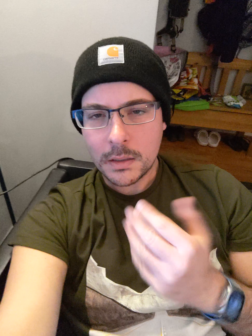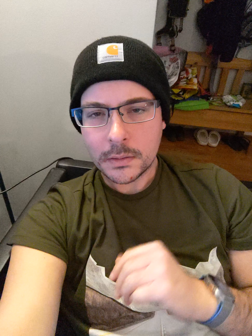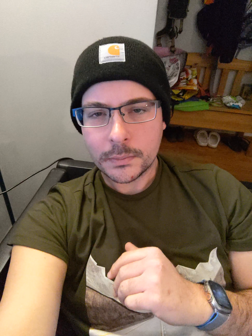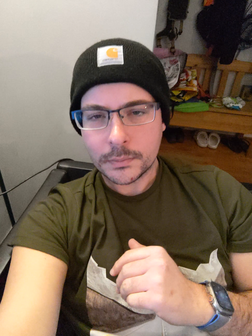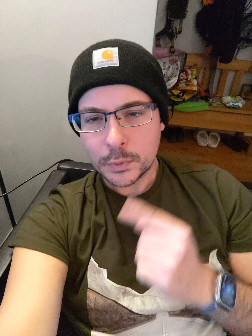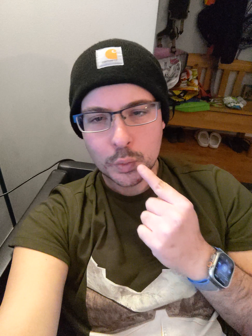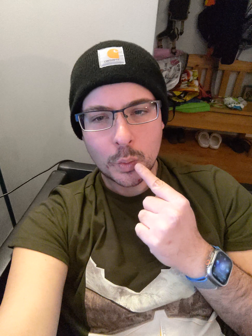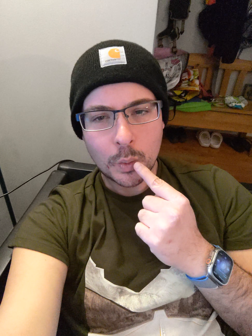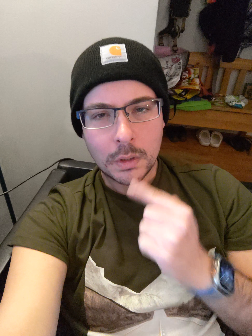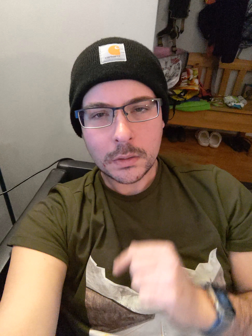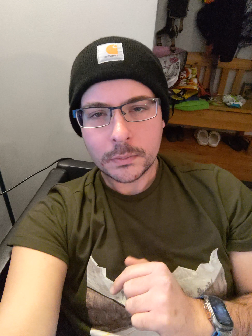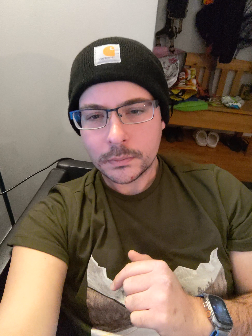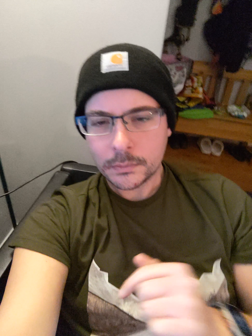tooth